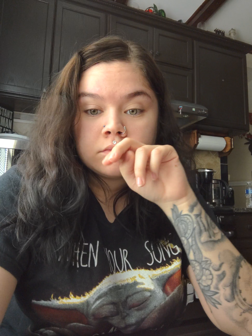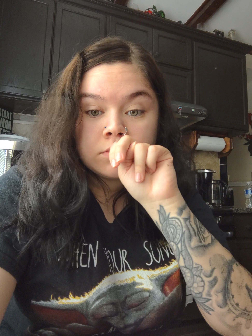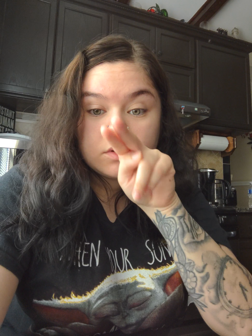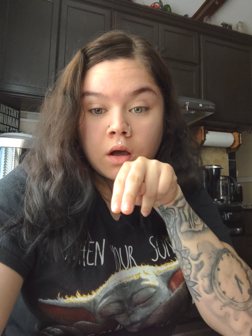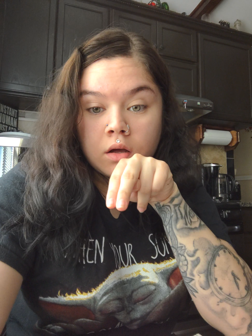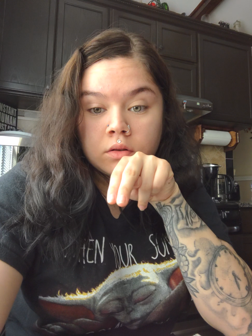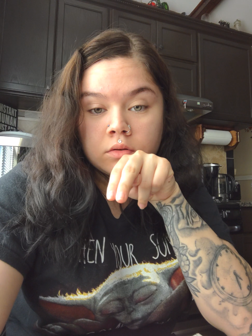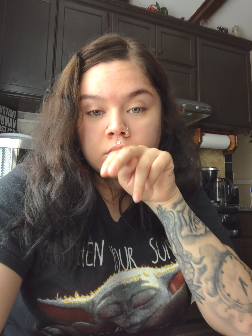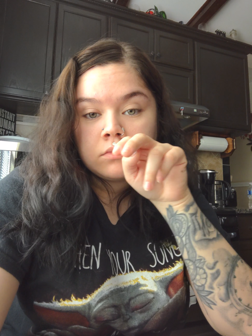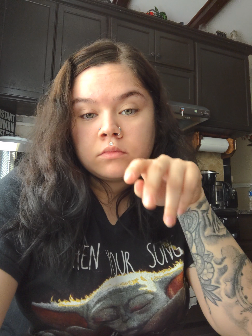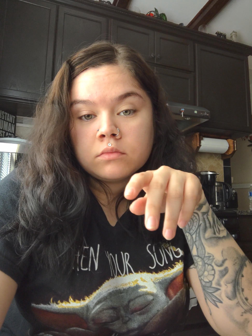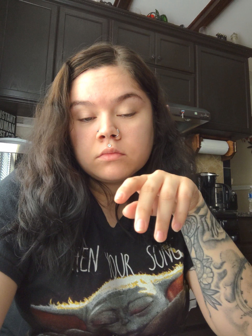tongue